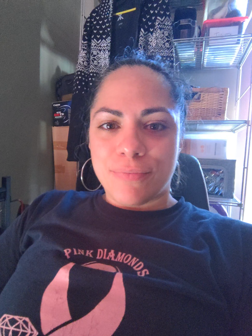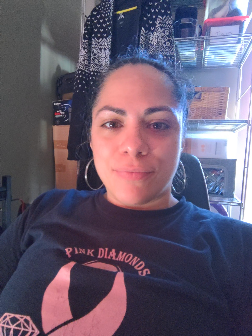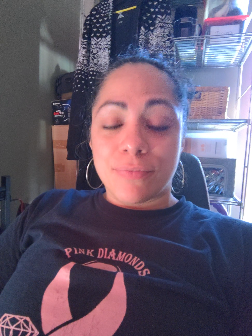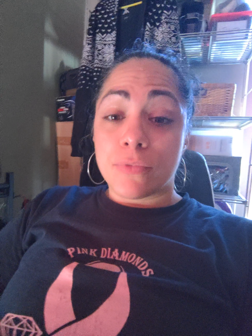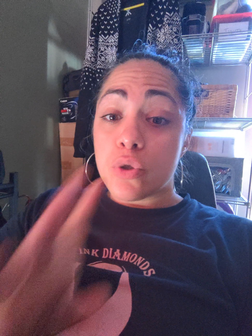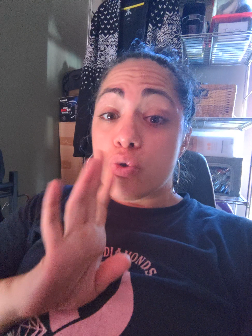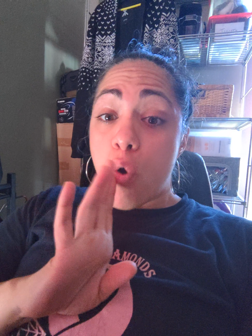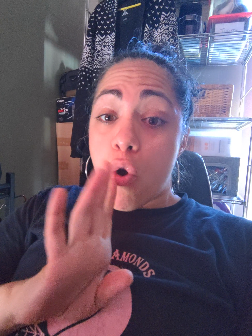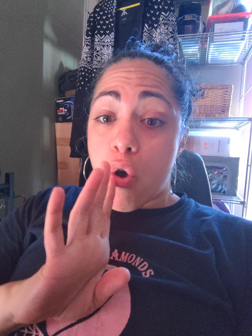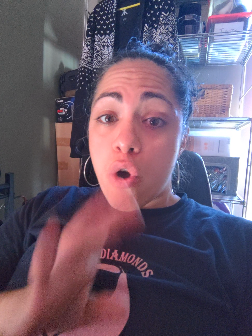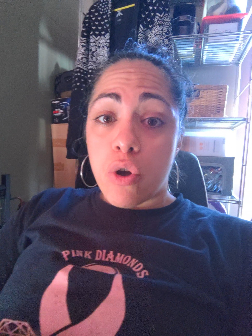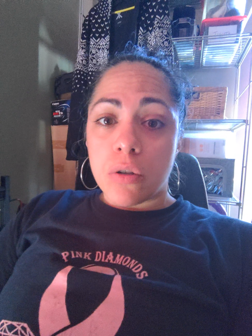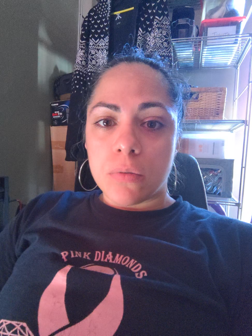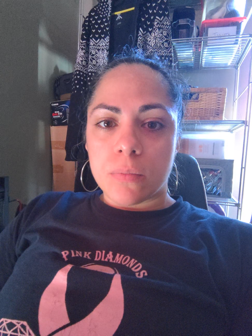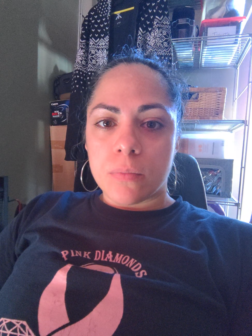talk